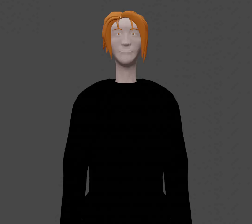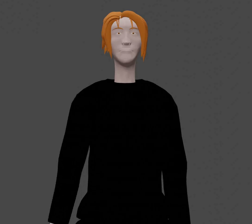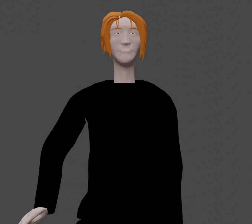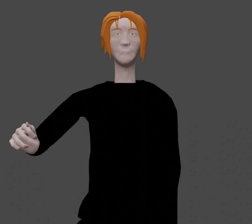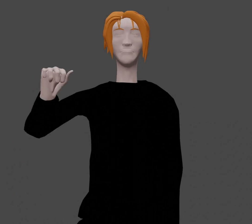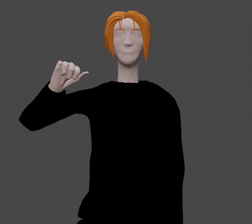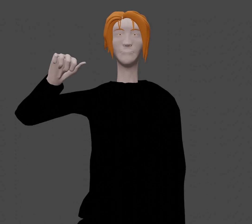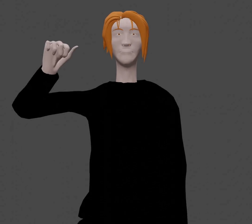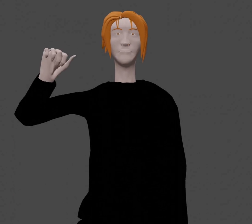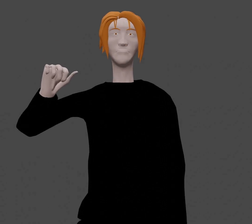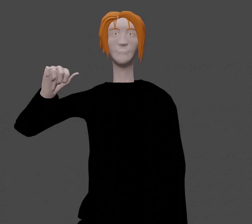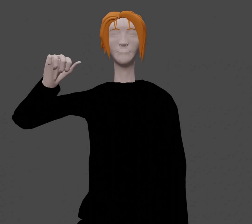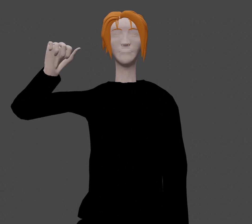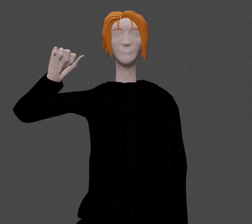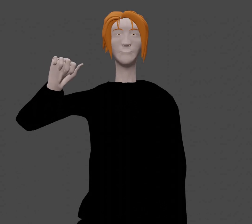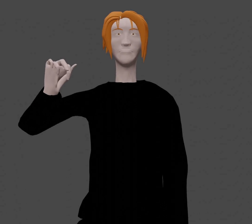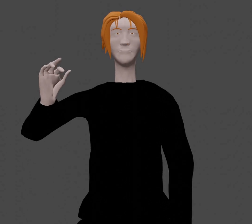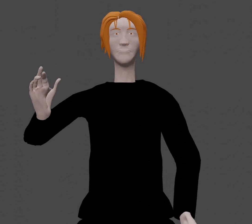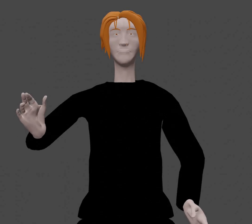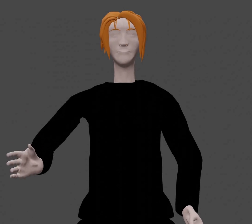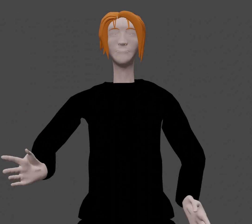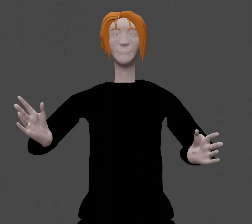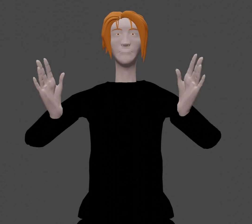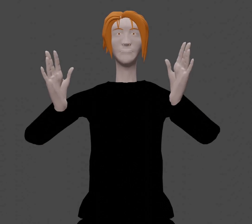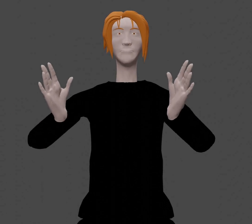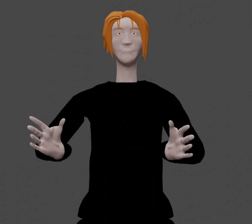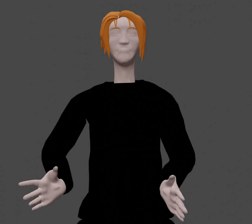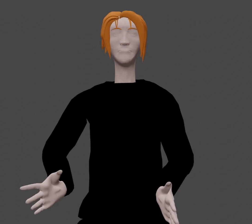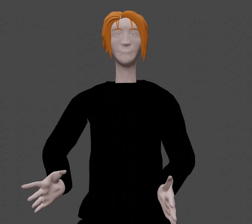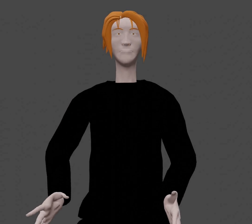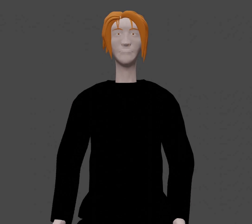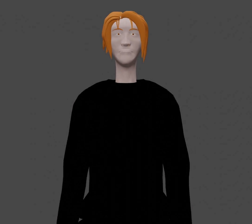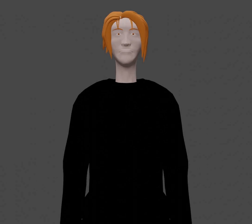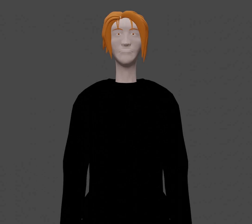Audiologist